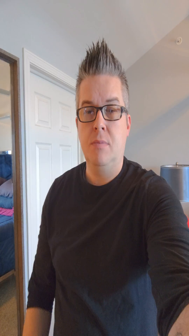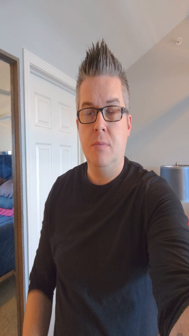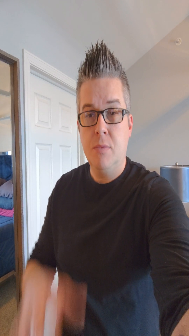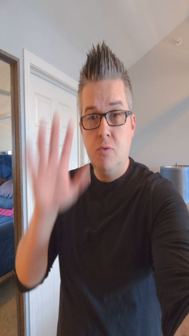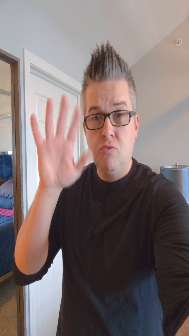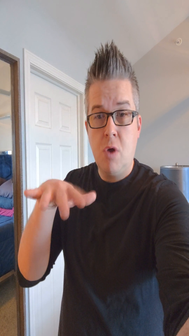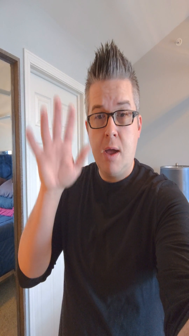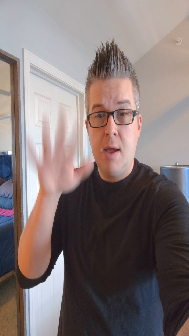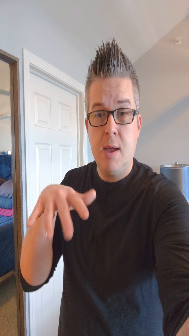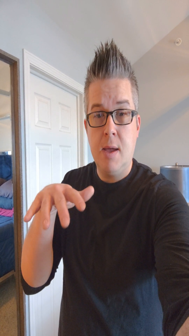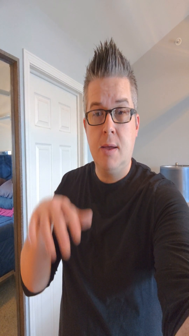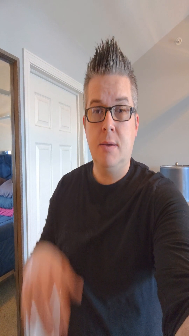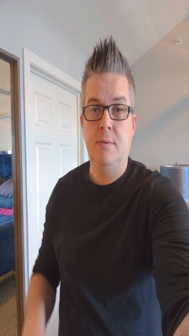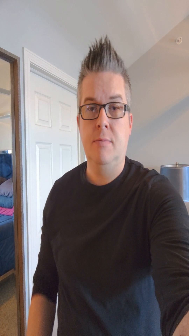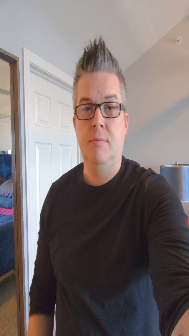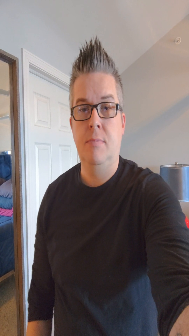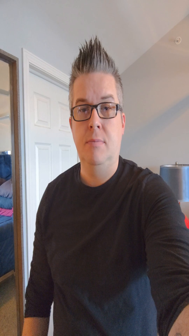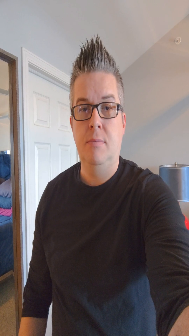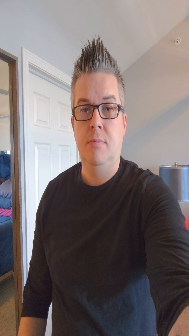rain